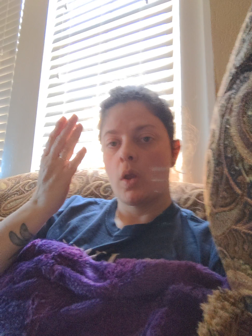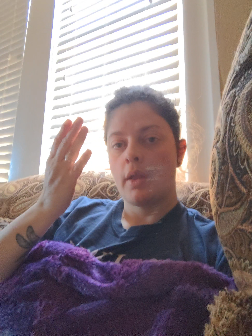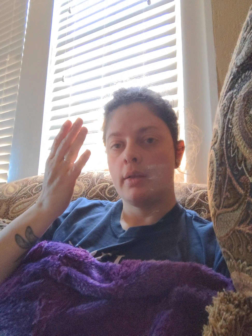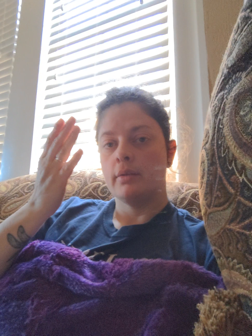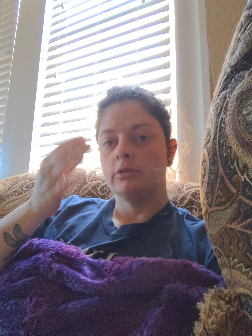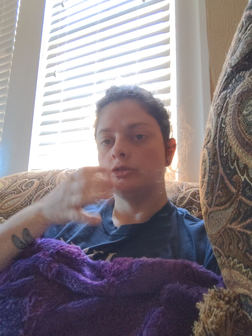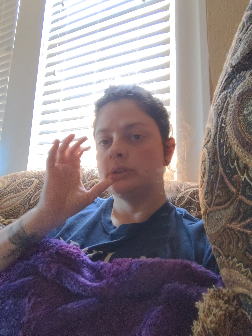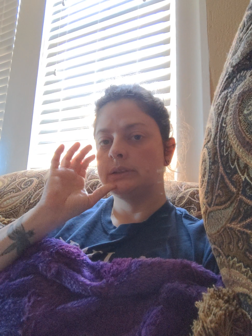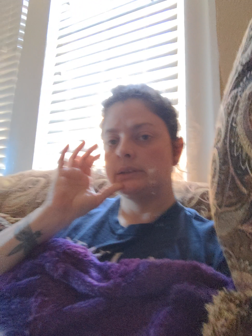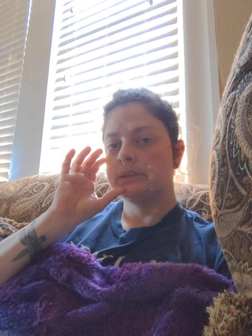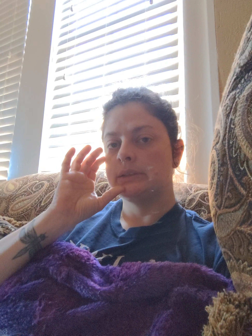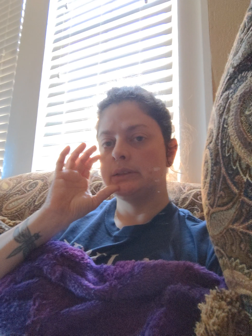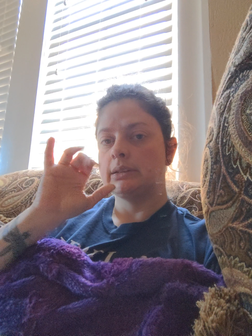drink